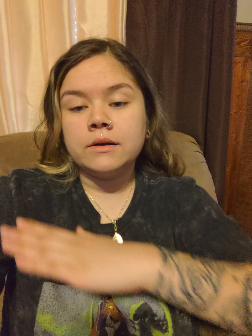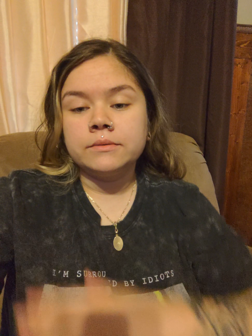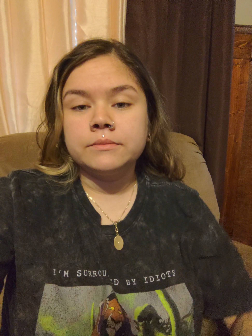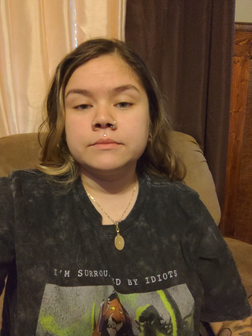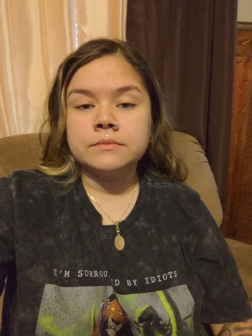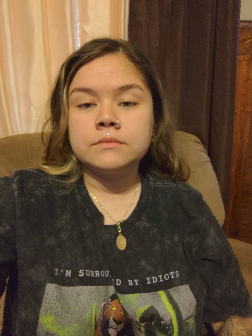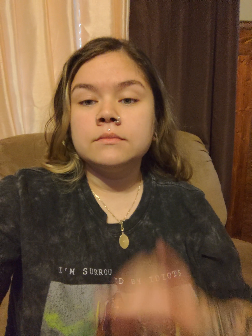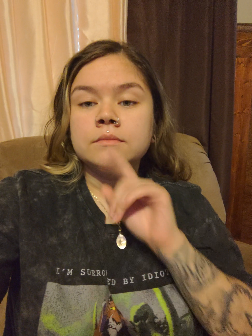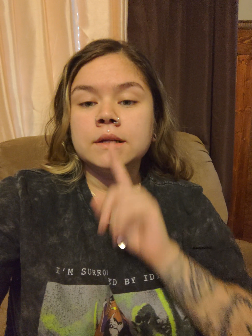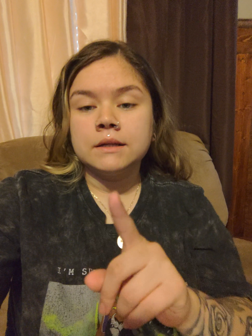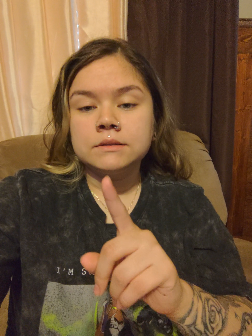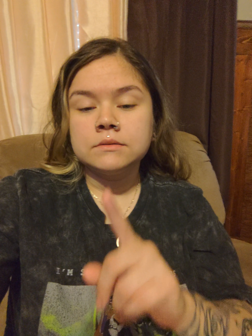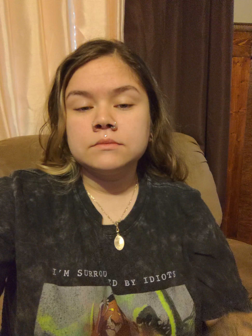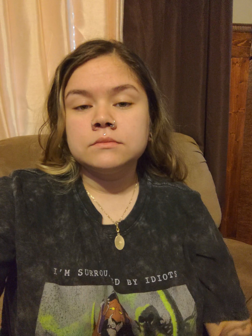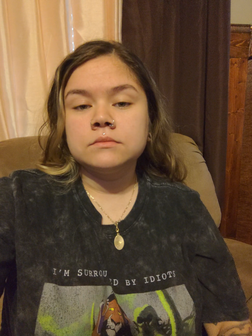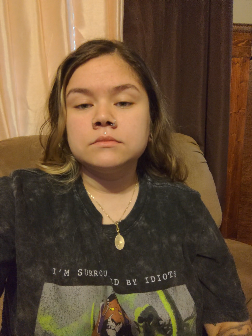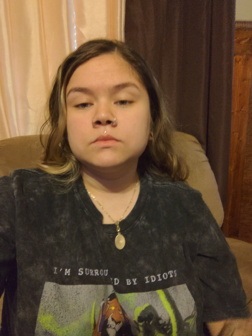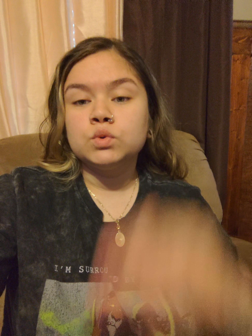is